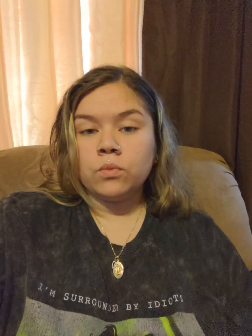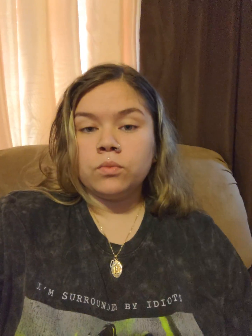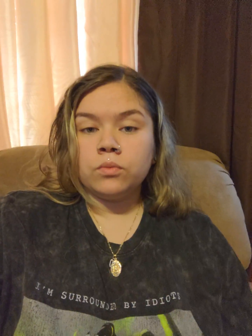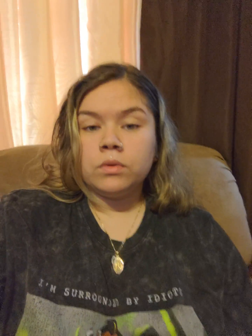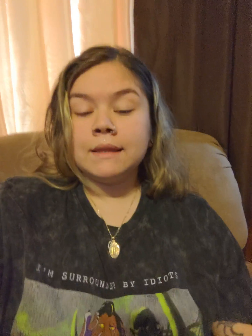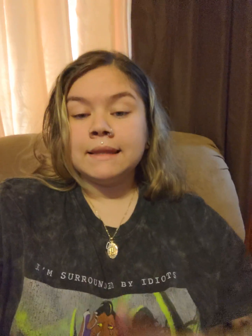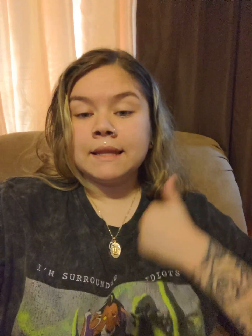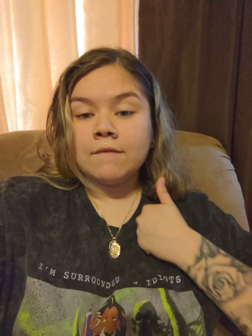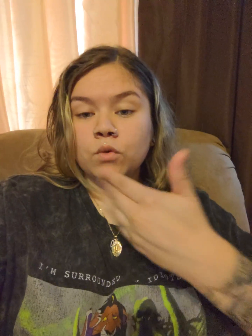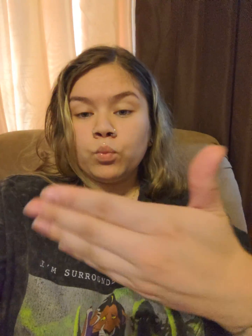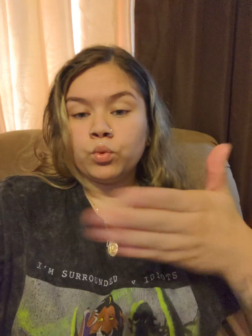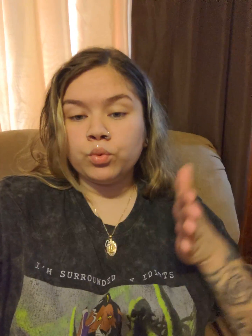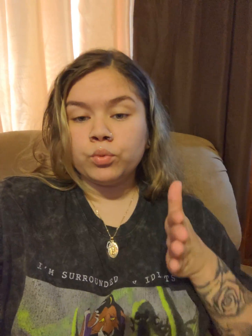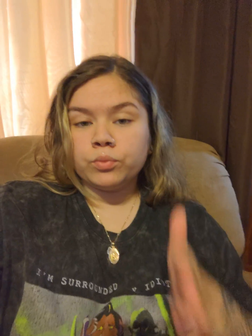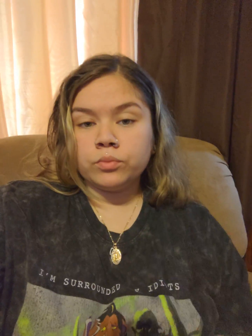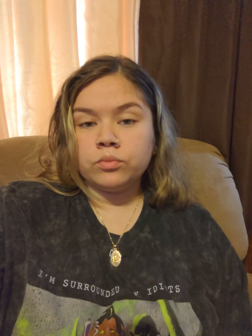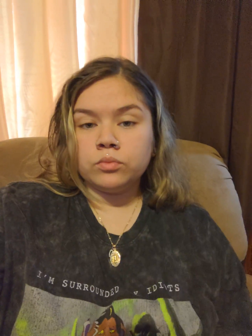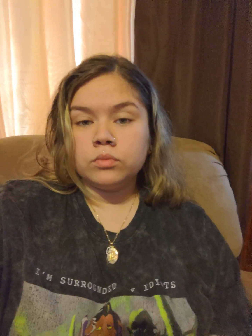living room